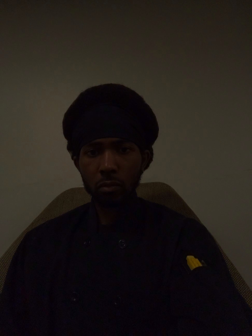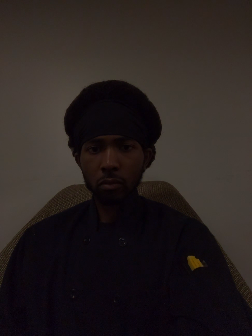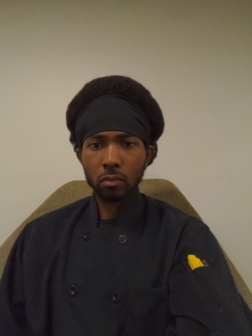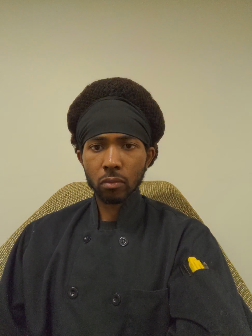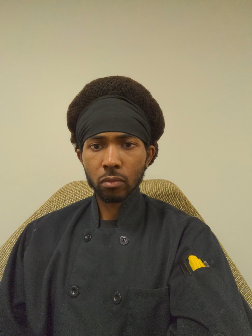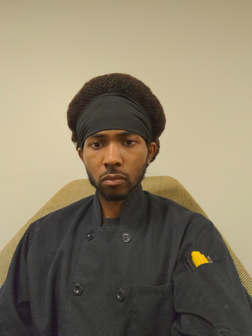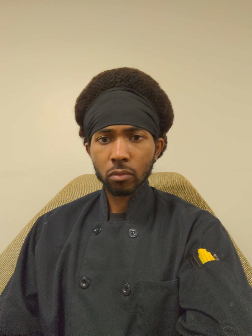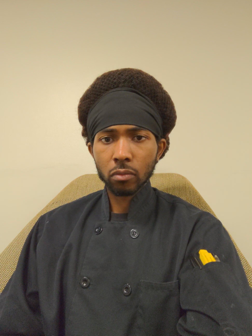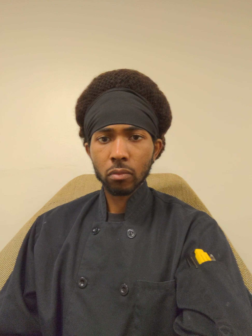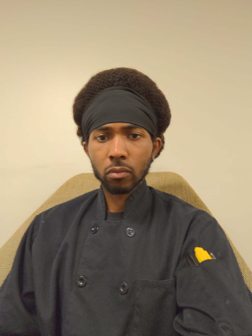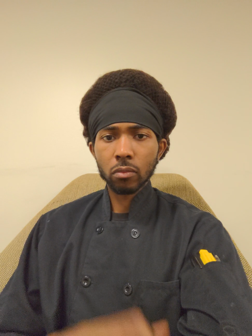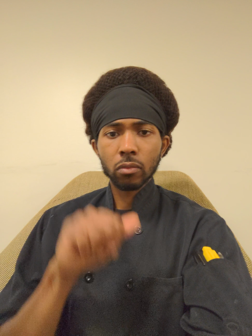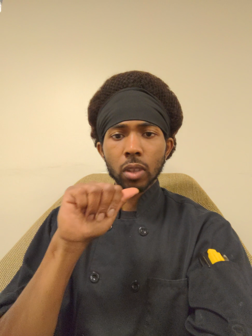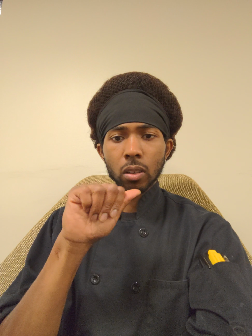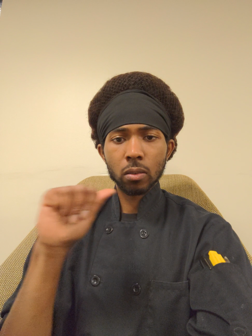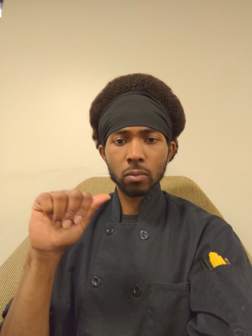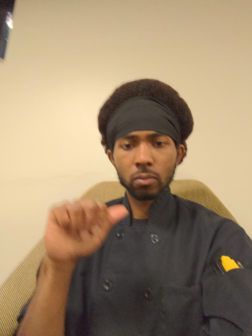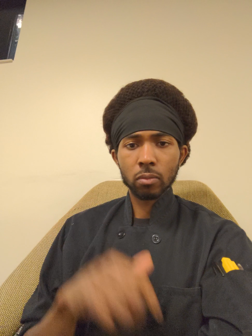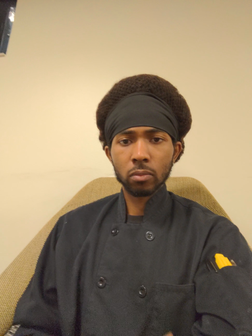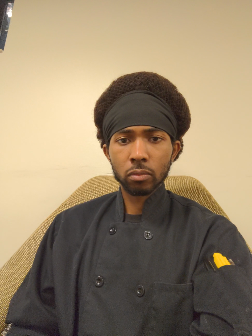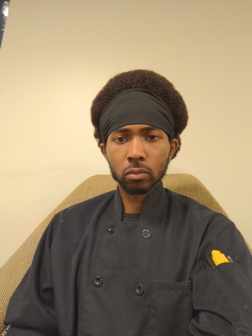a